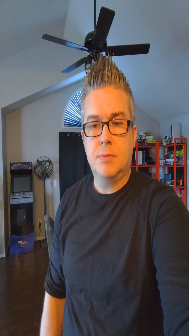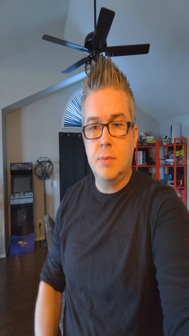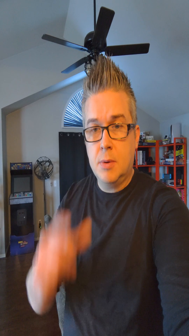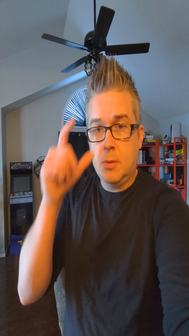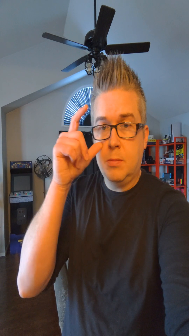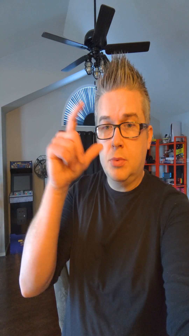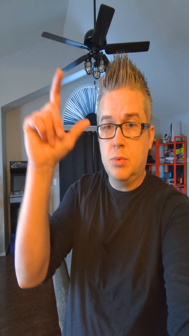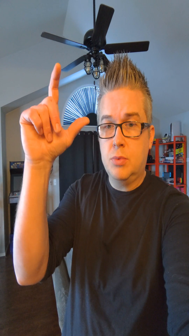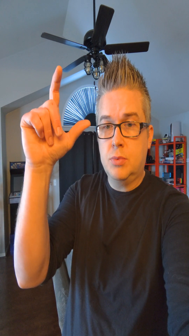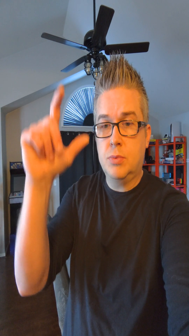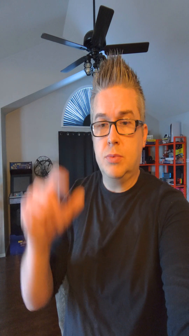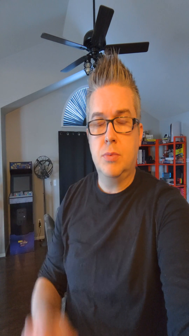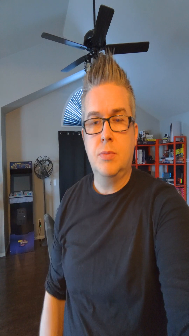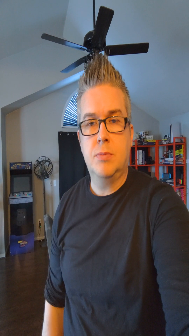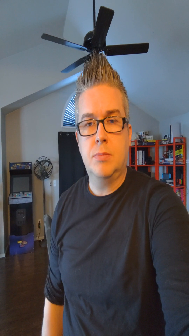moon